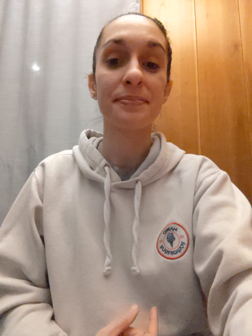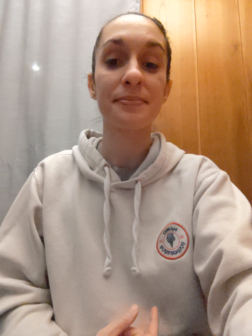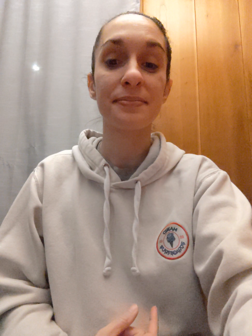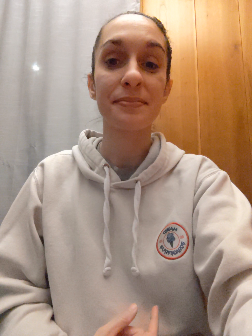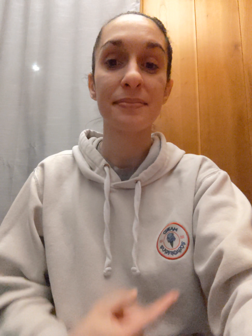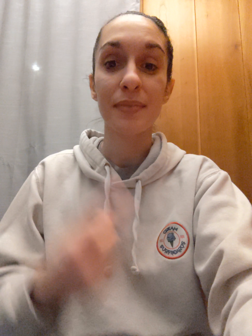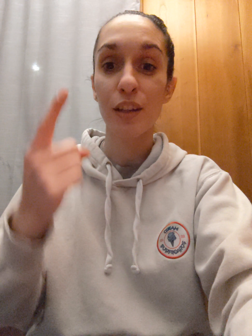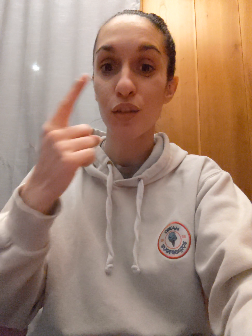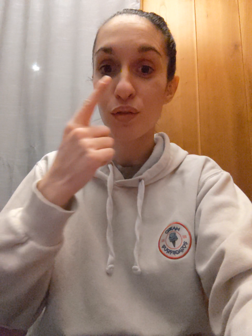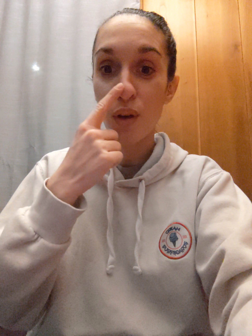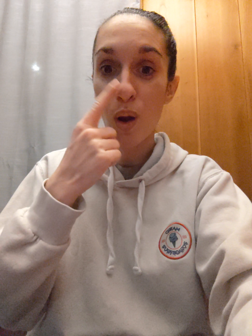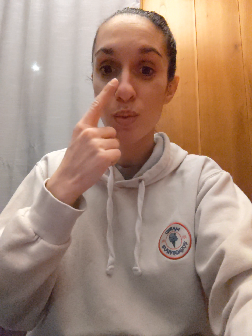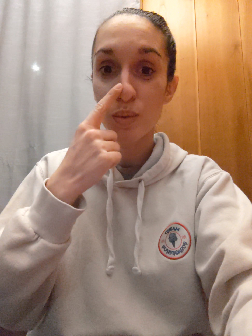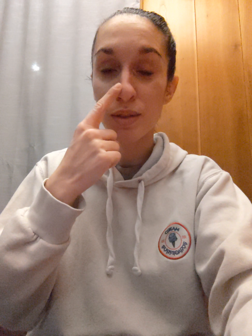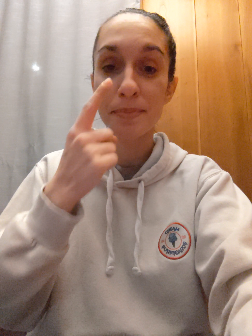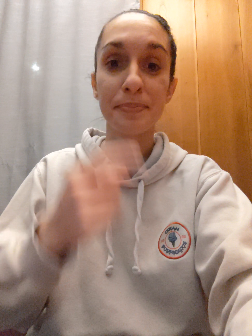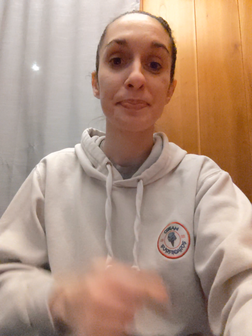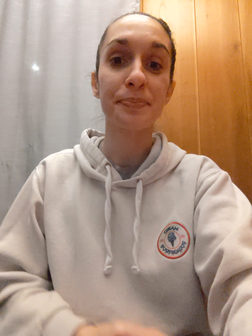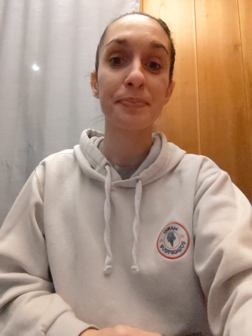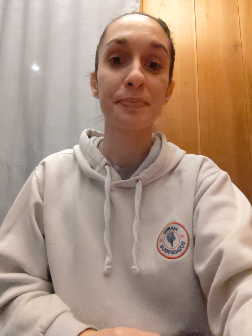nose